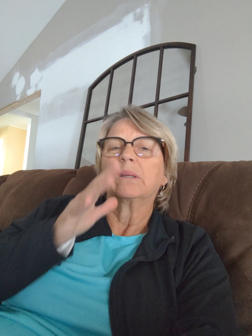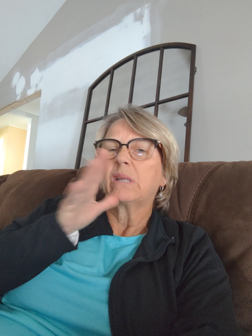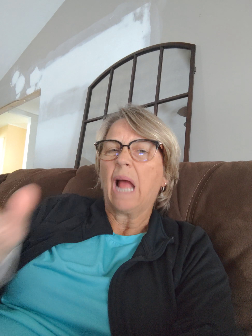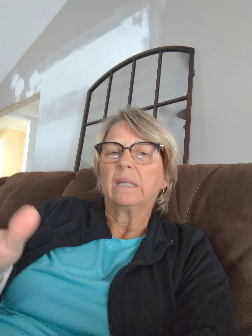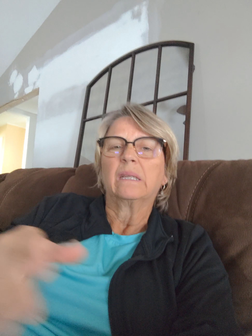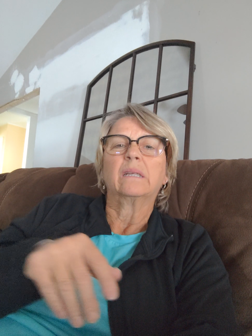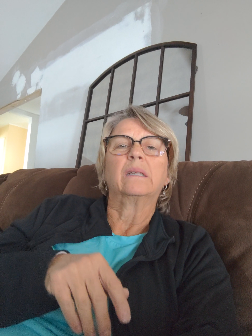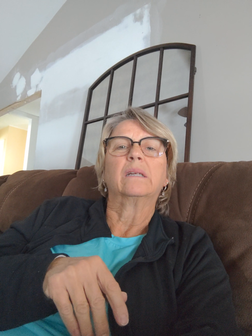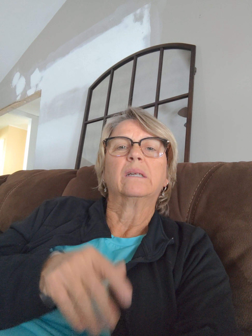yucky